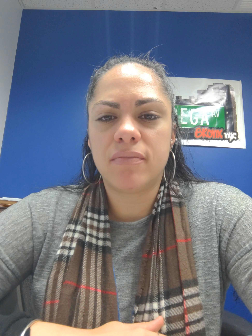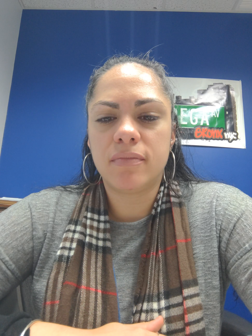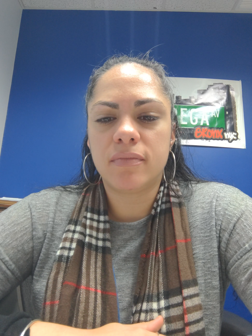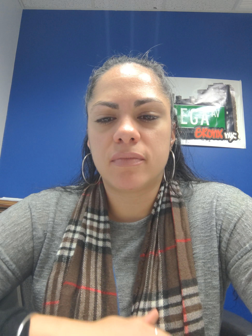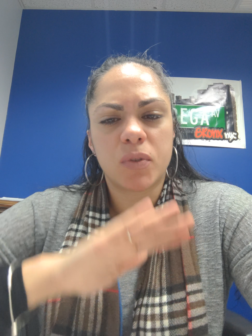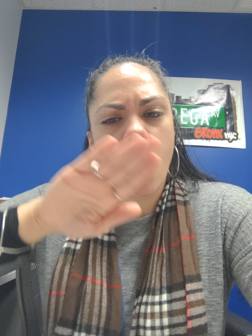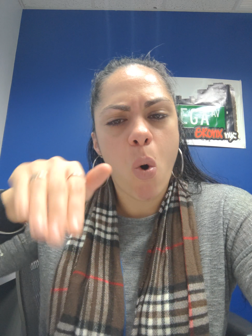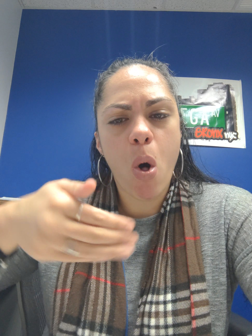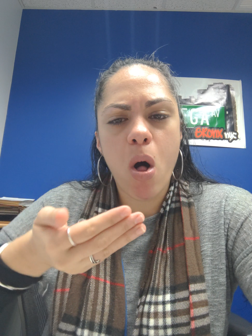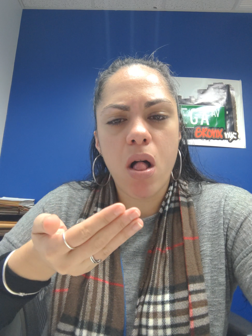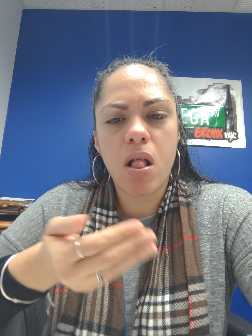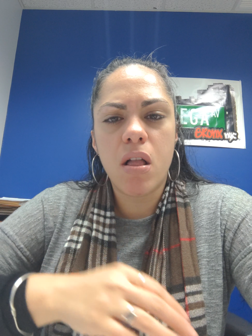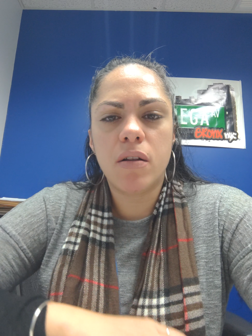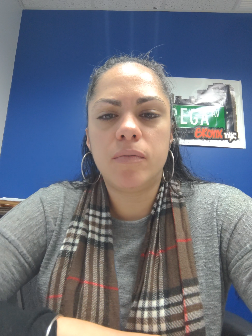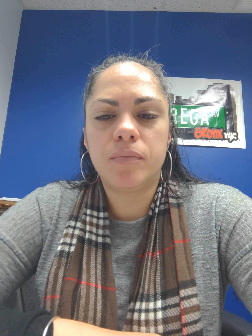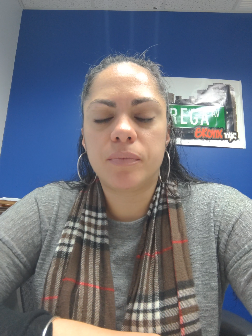all